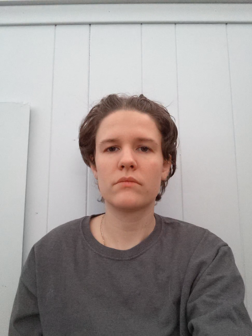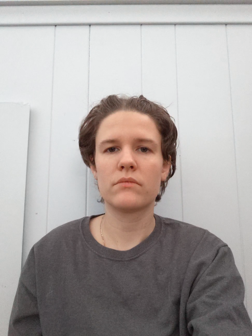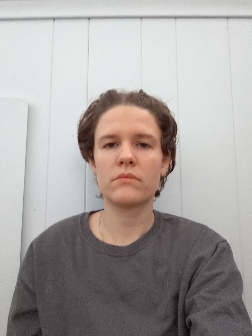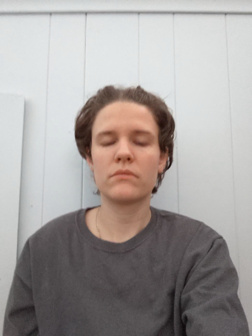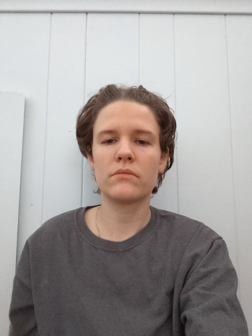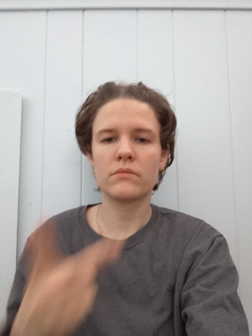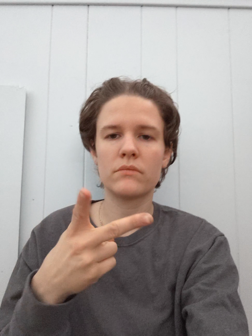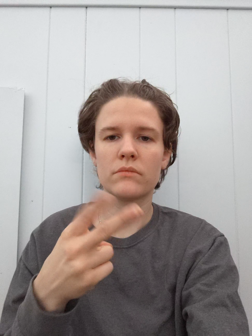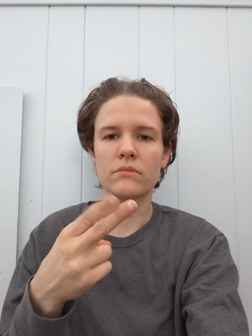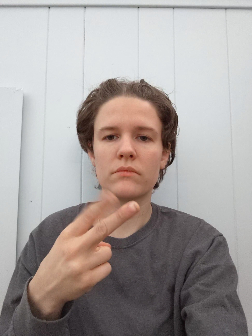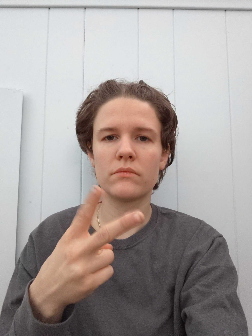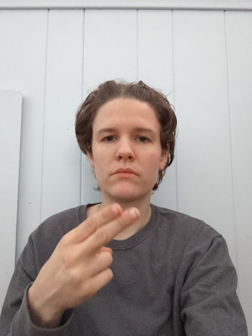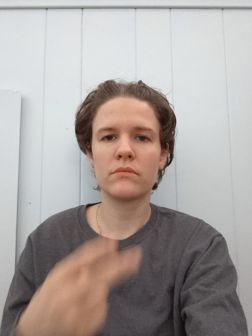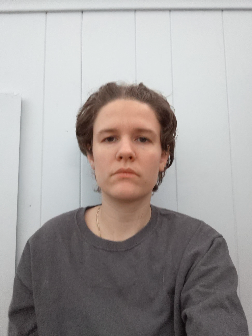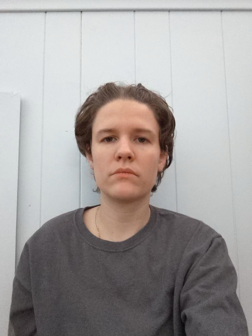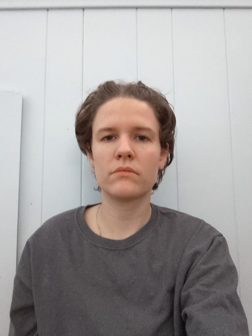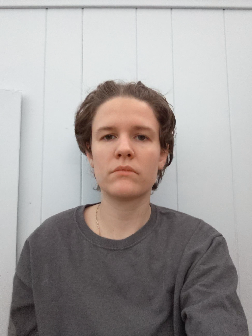scissors